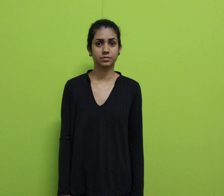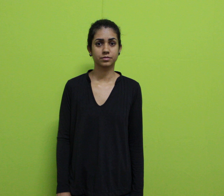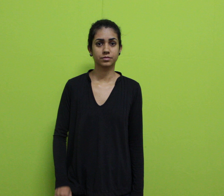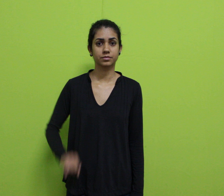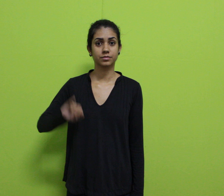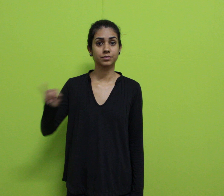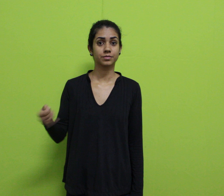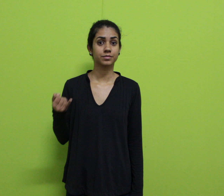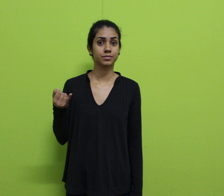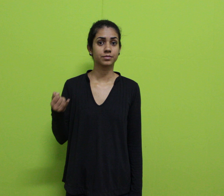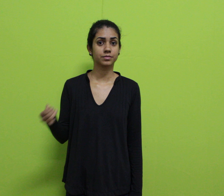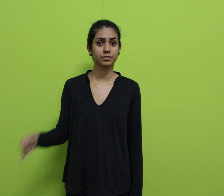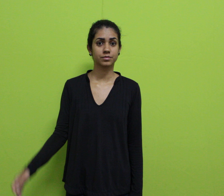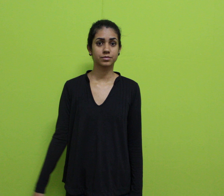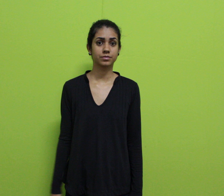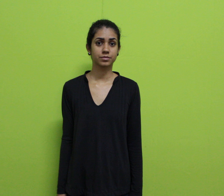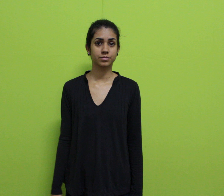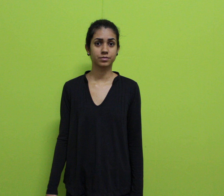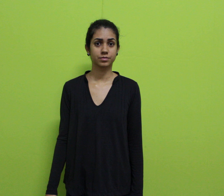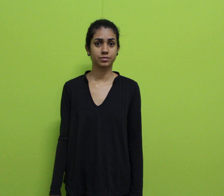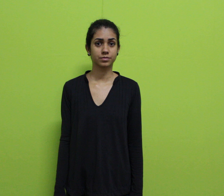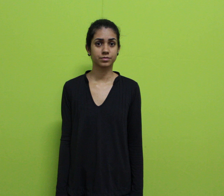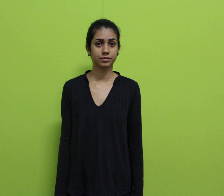aproveitar